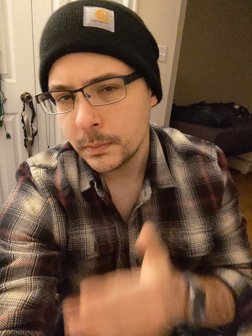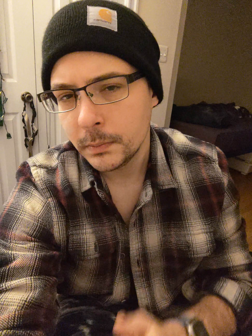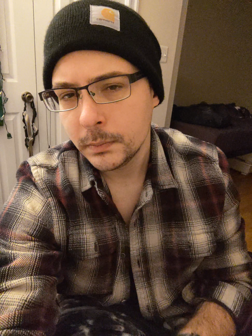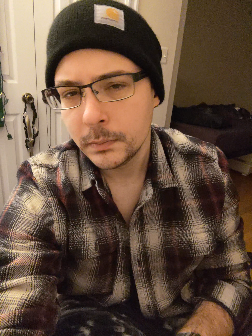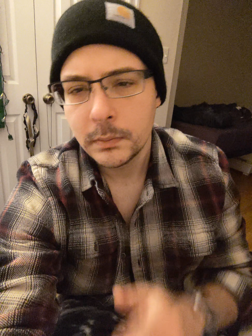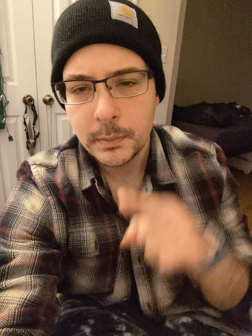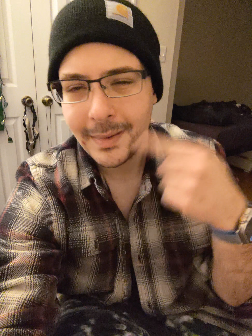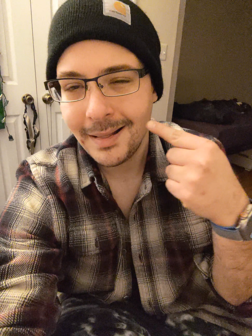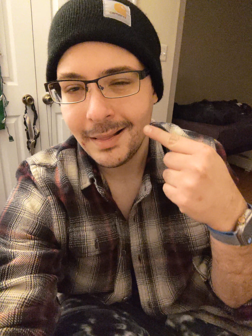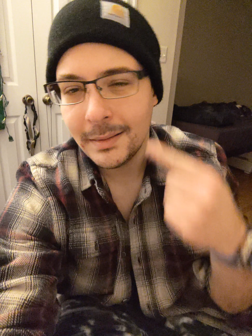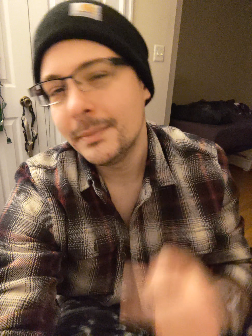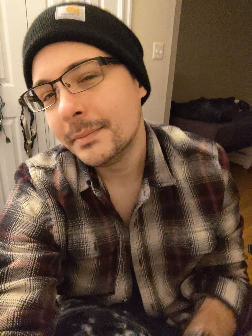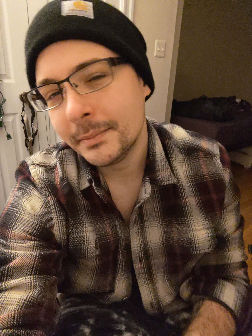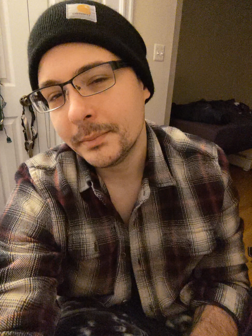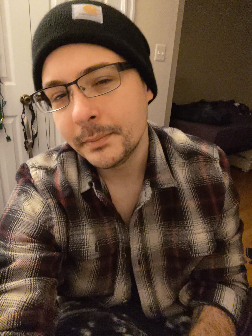smile